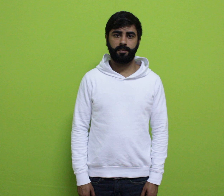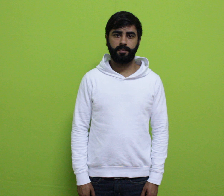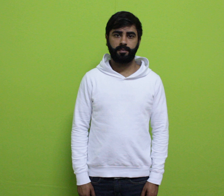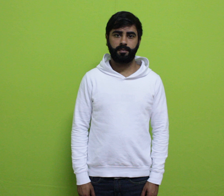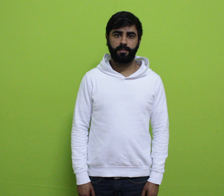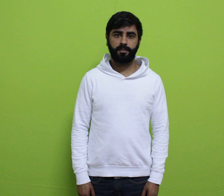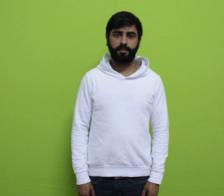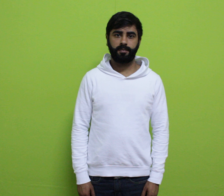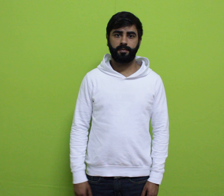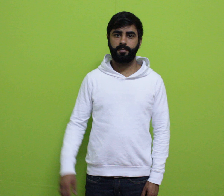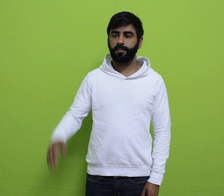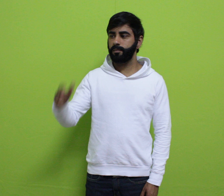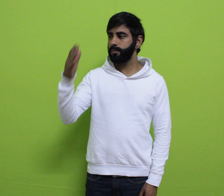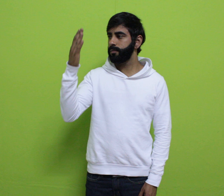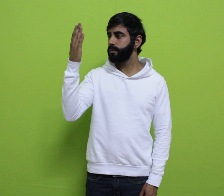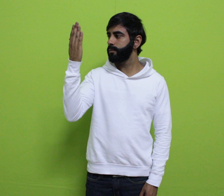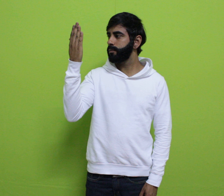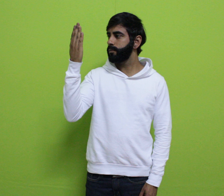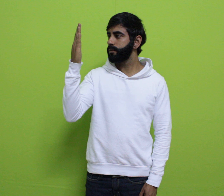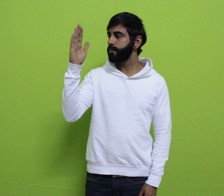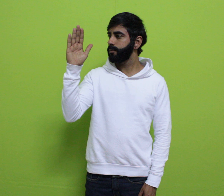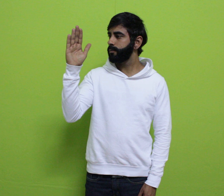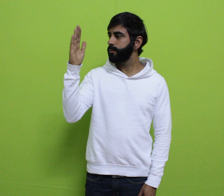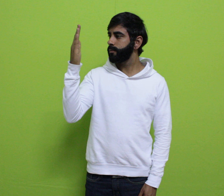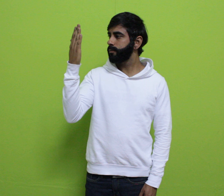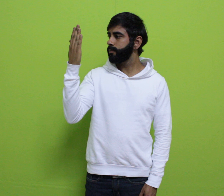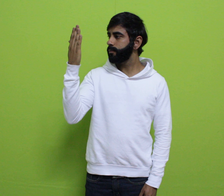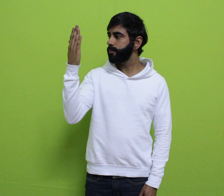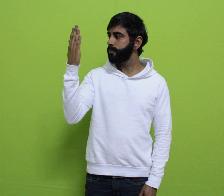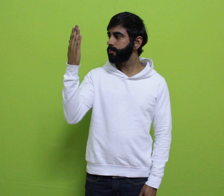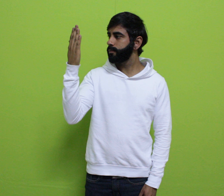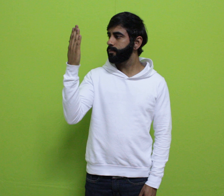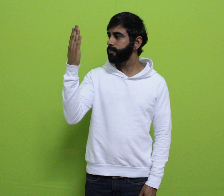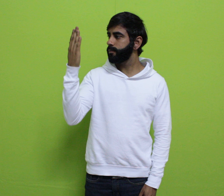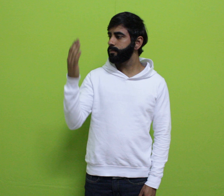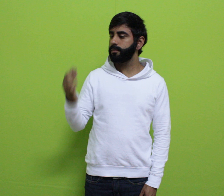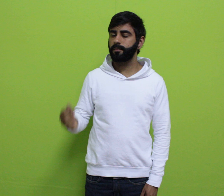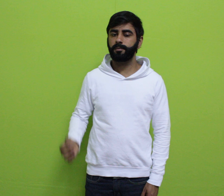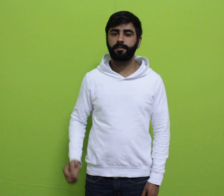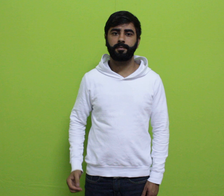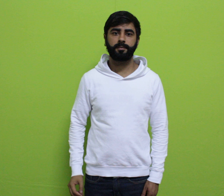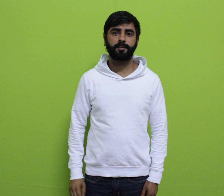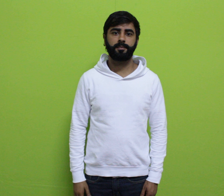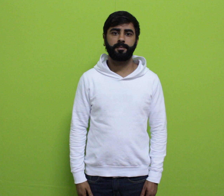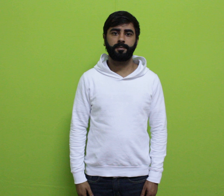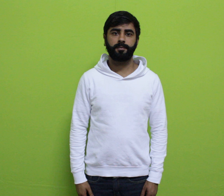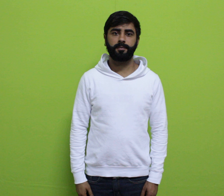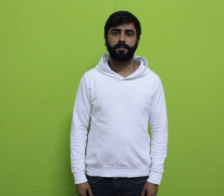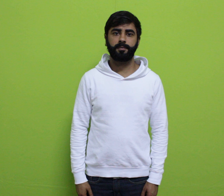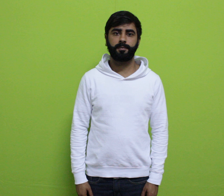espelho